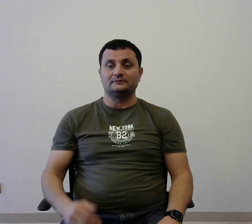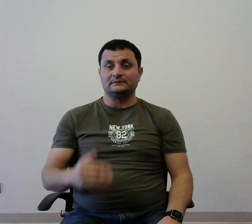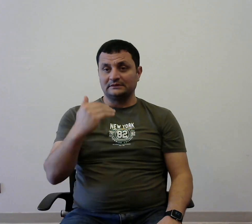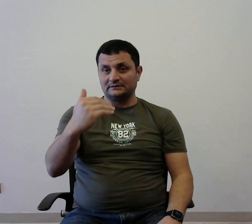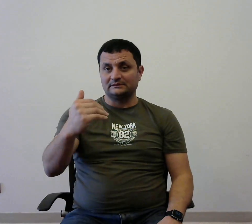siz